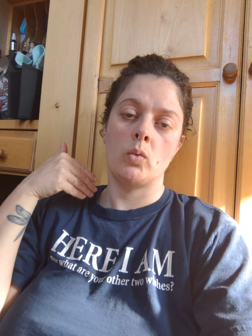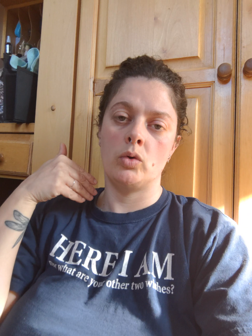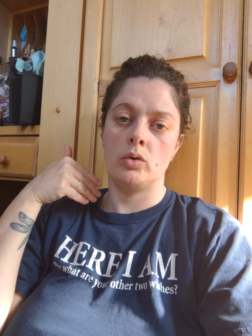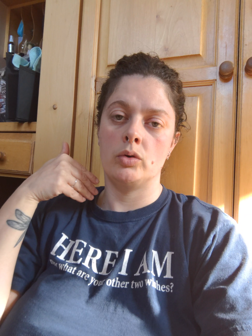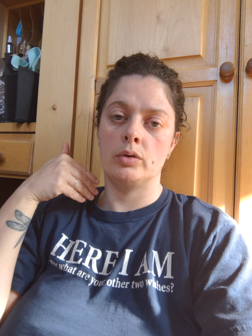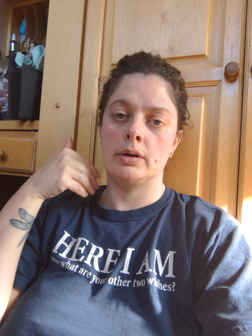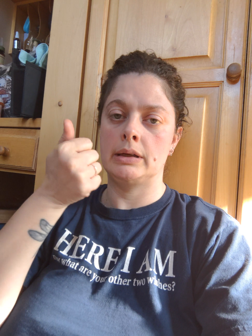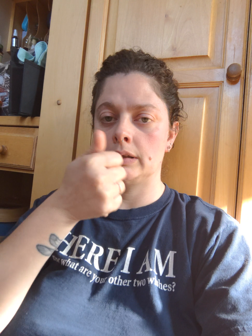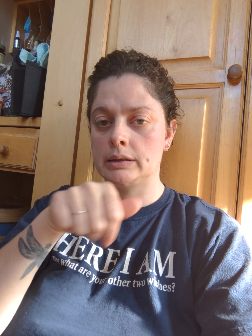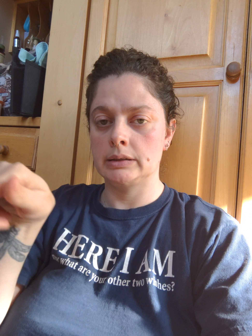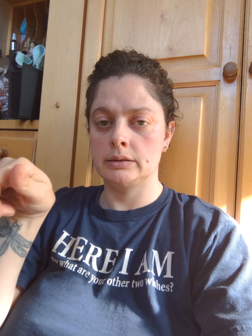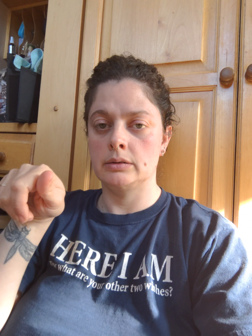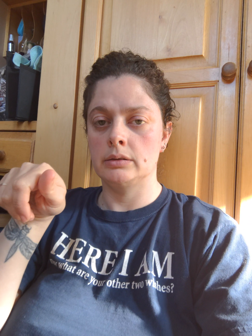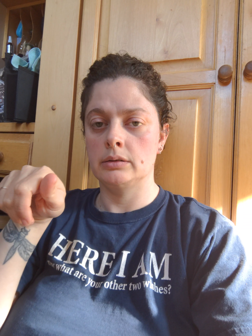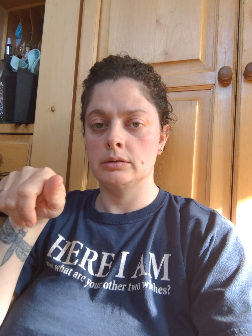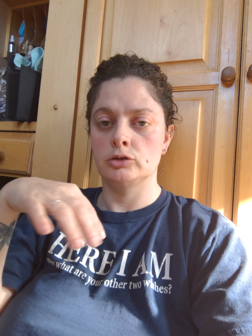any